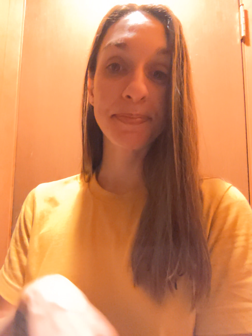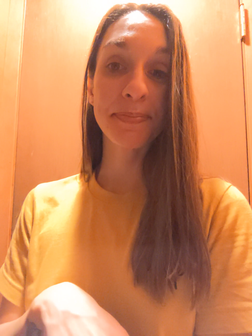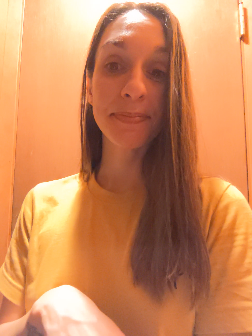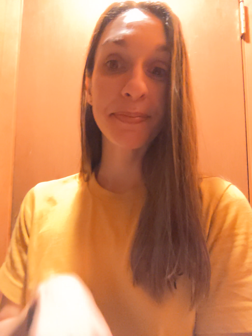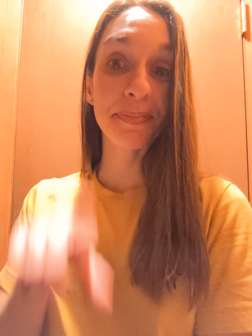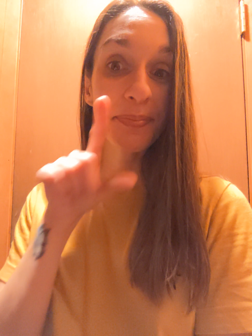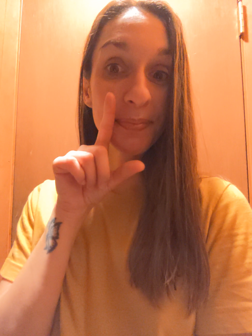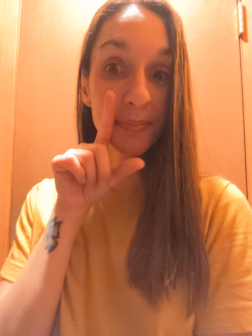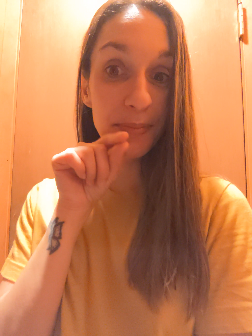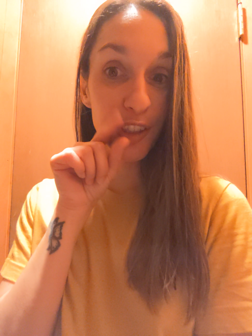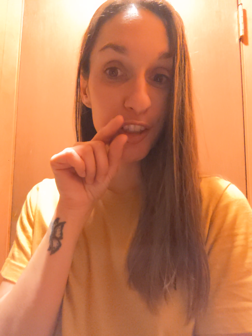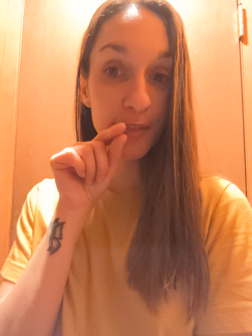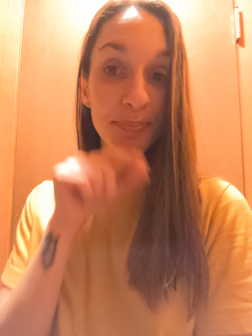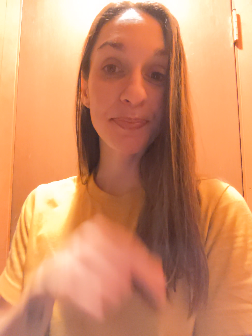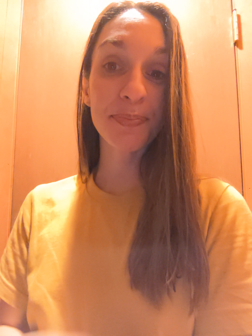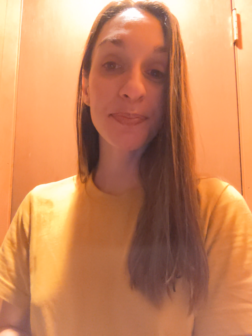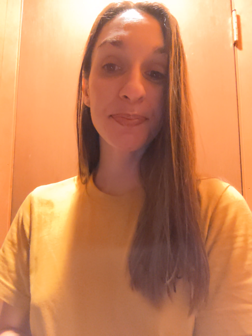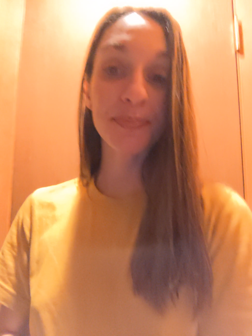bird